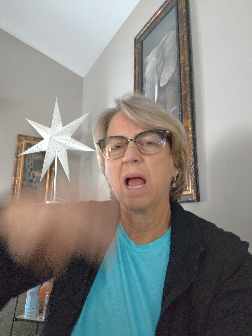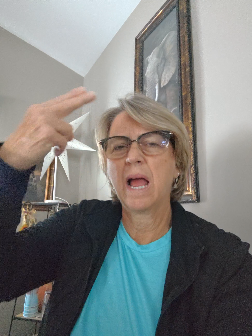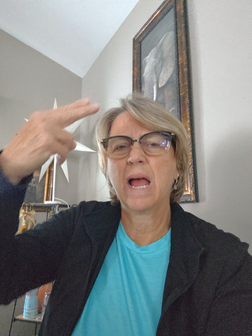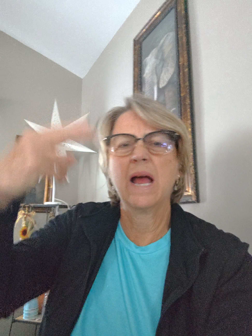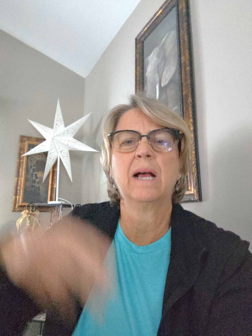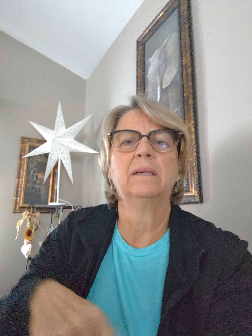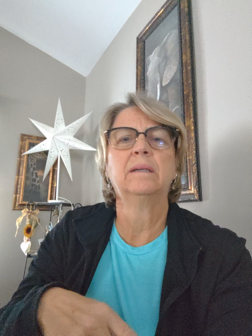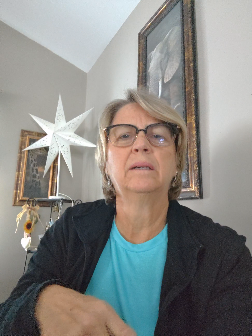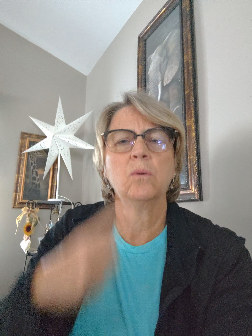high